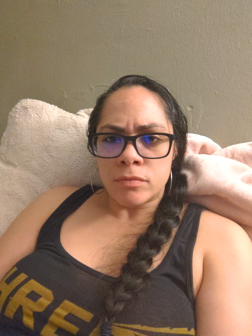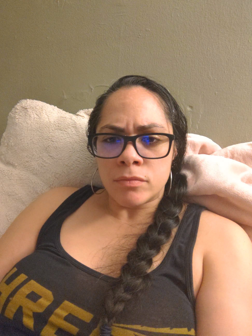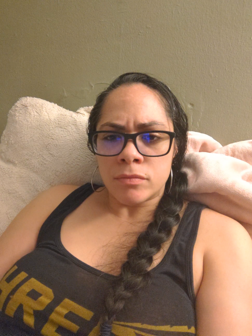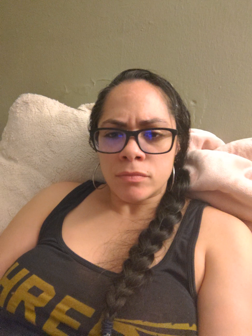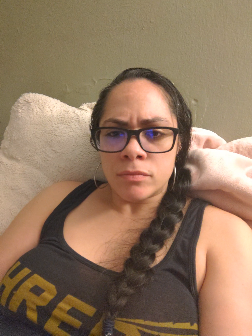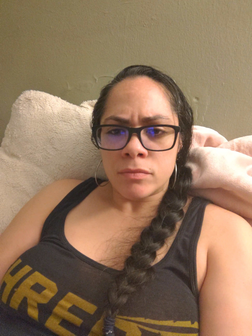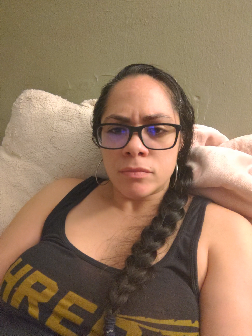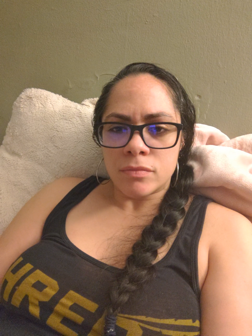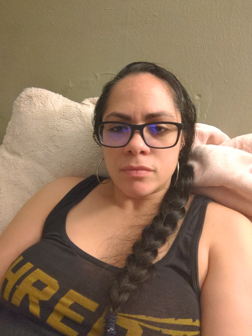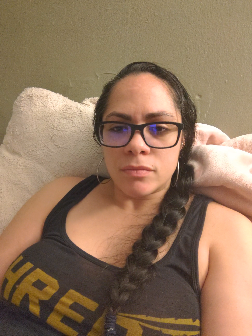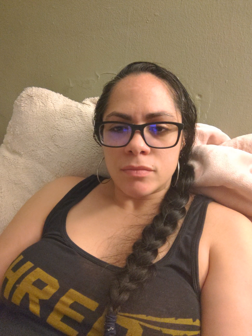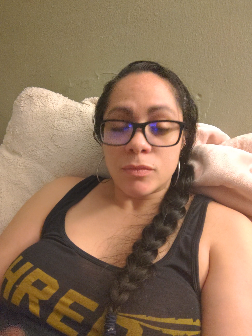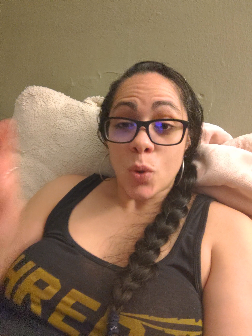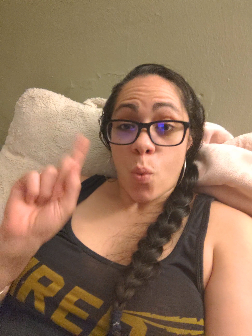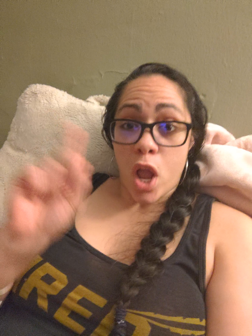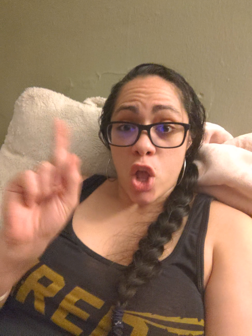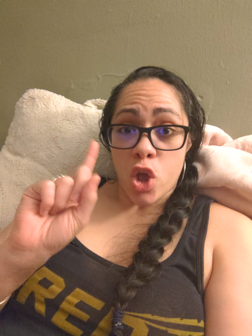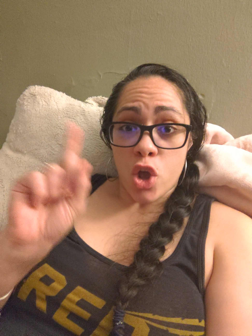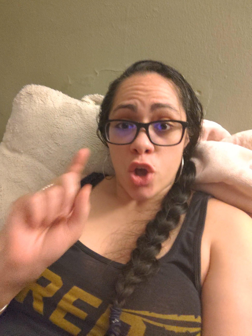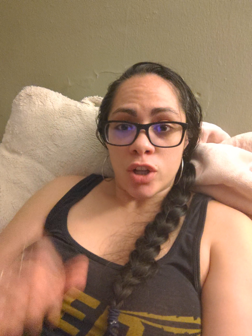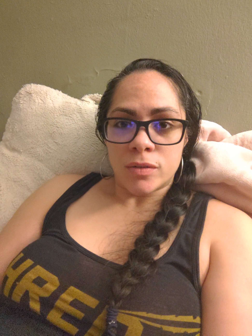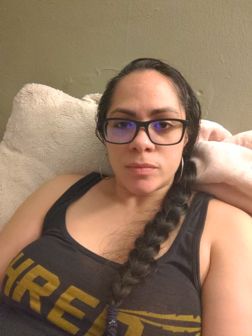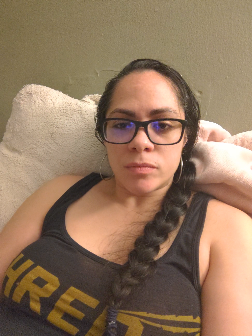where